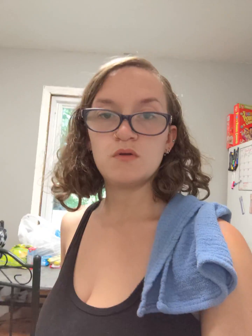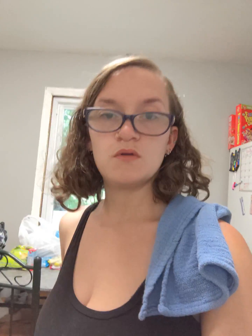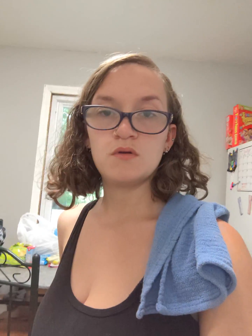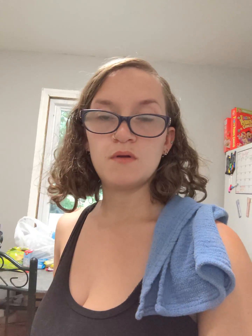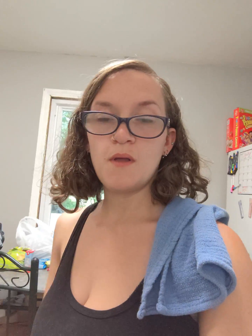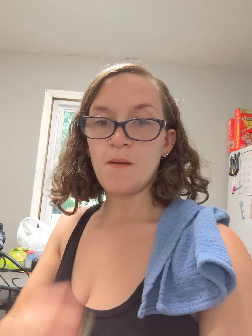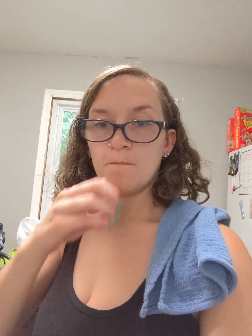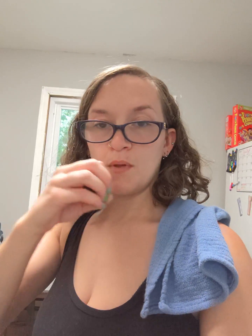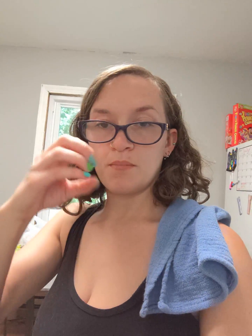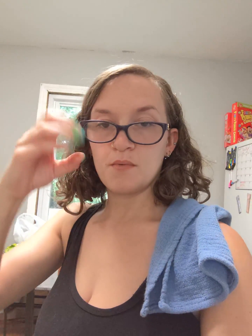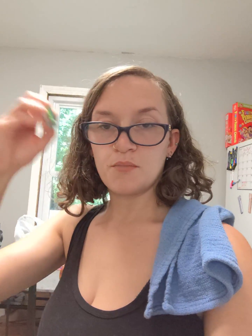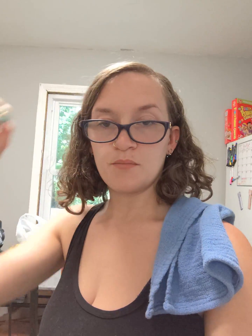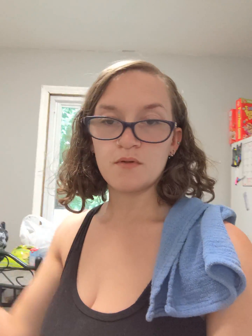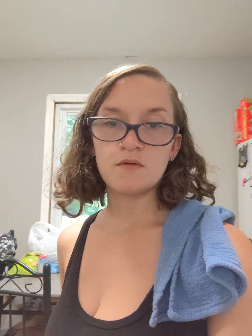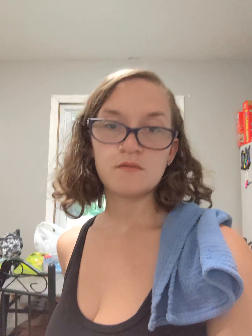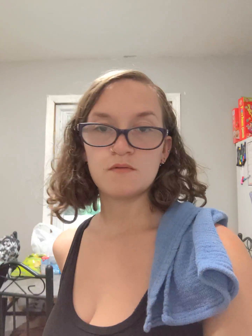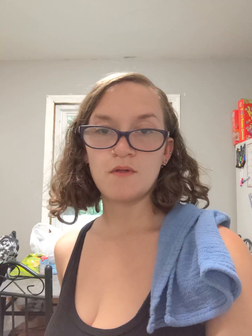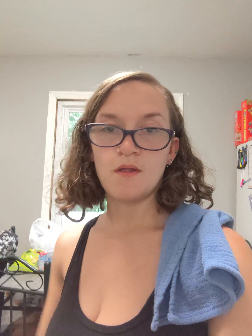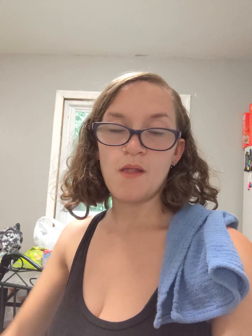bubbles